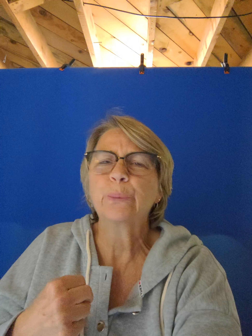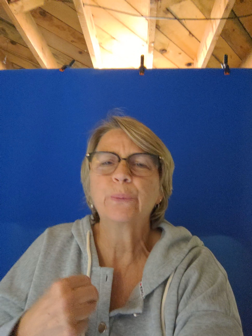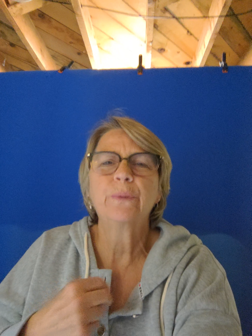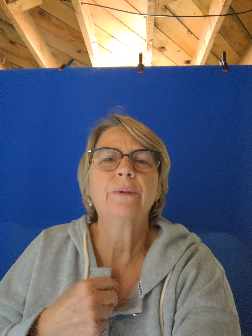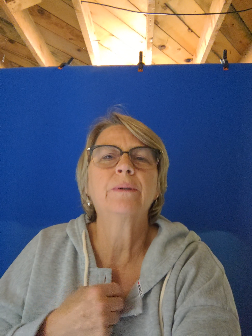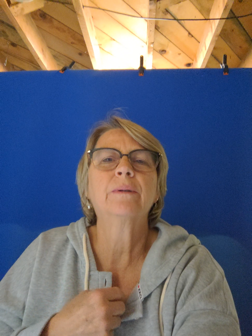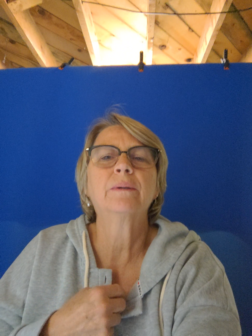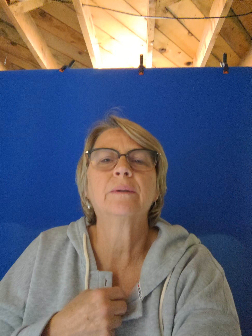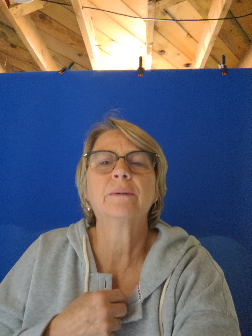cute